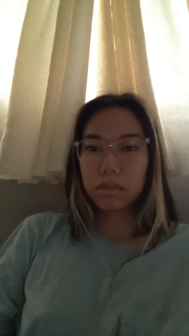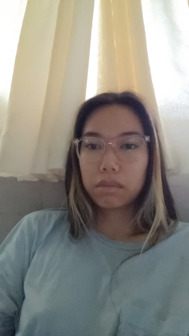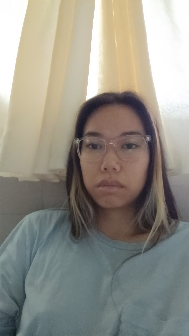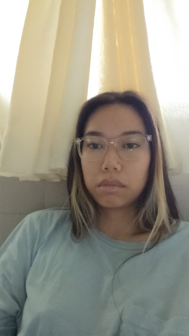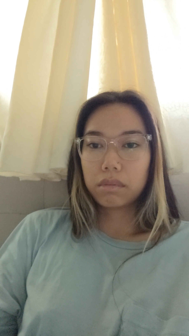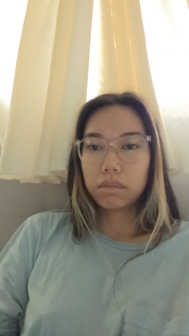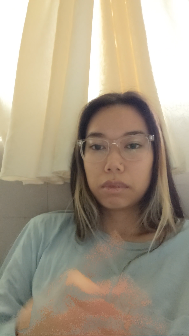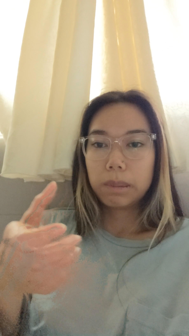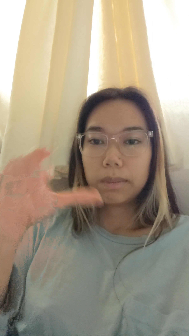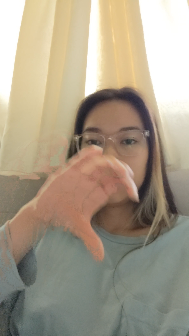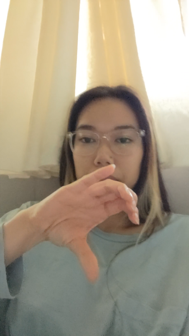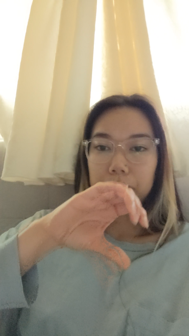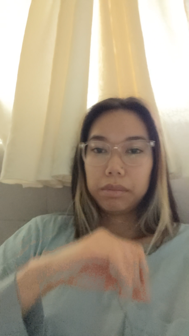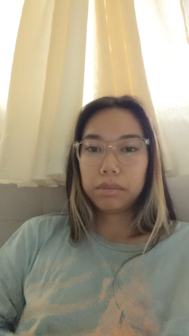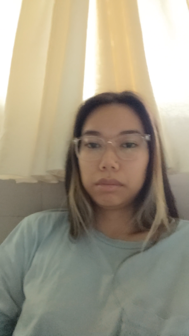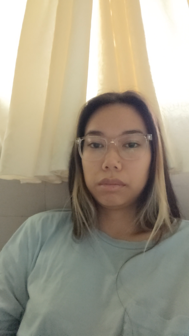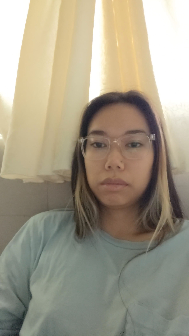dump